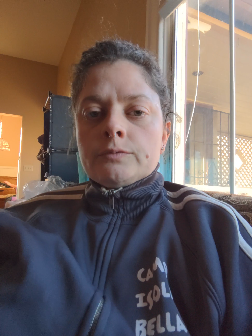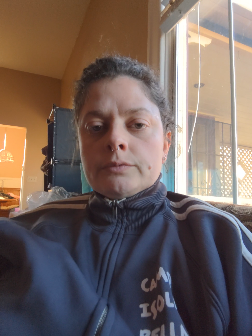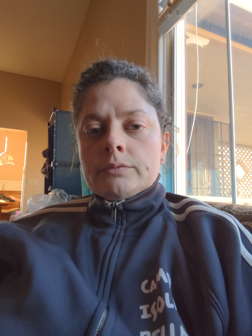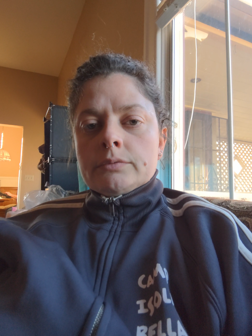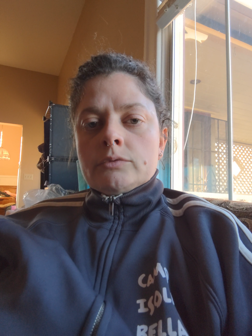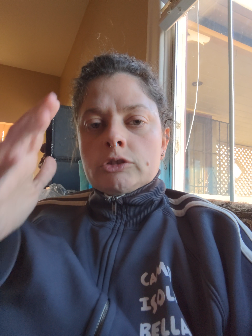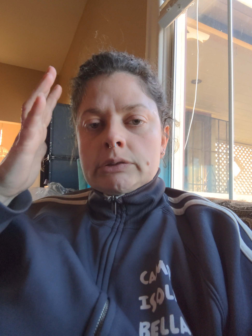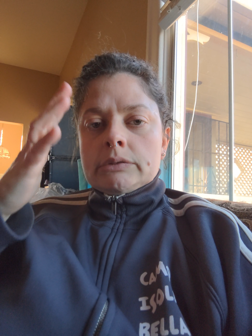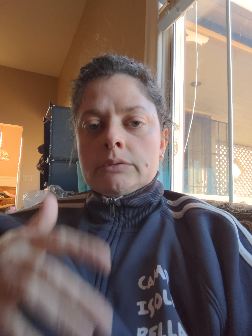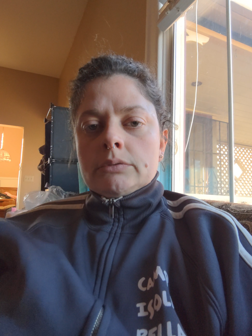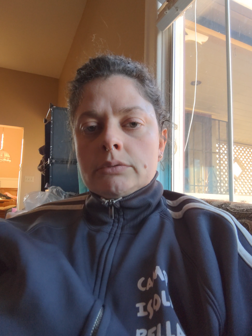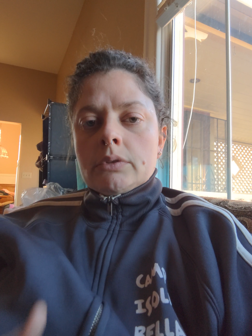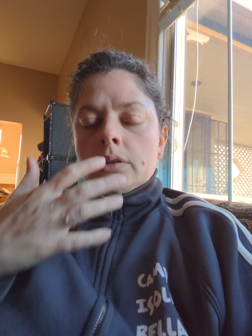tree